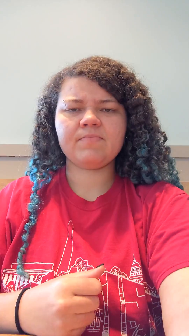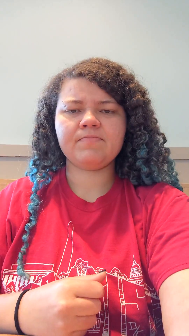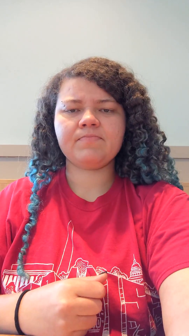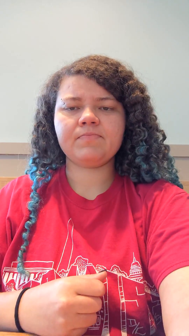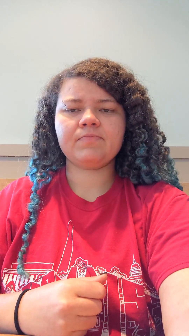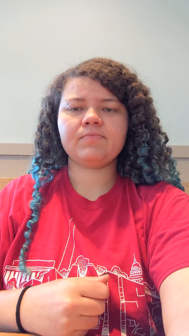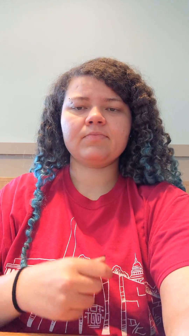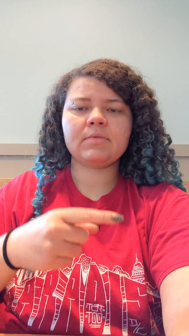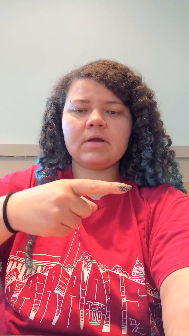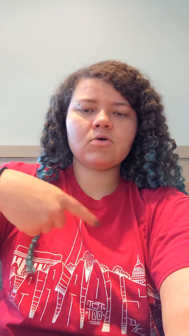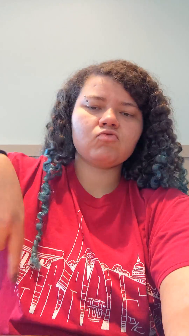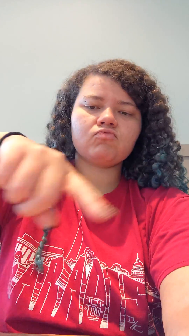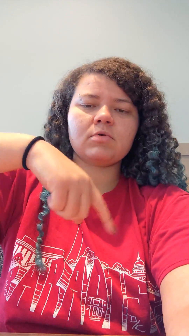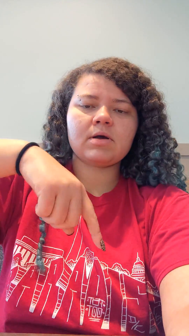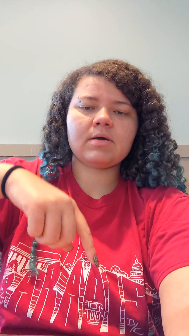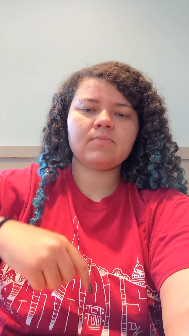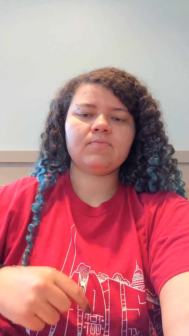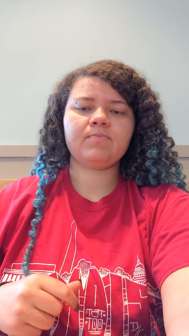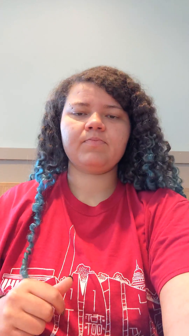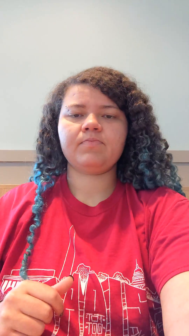around